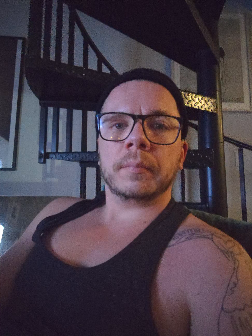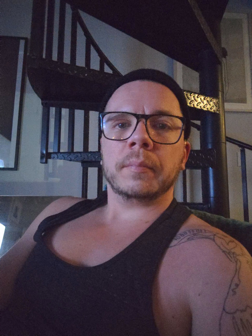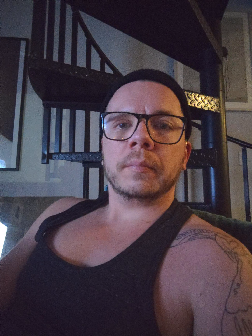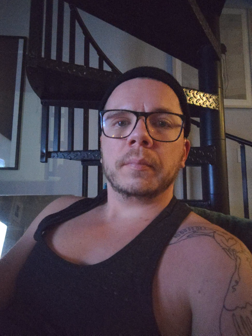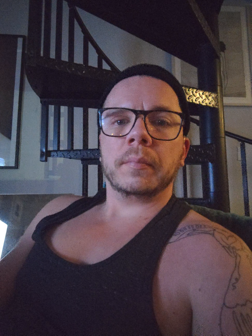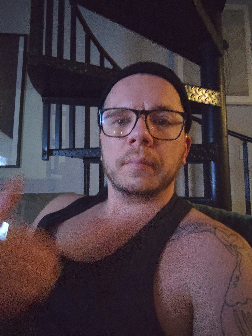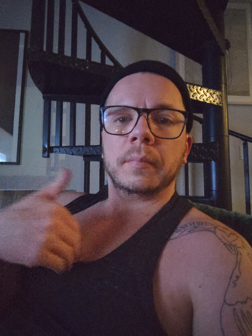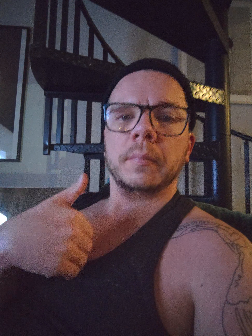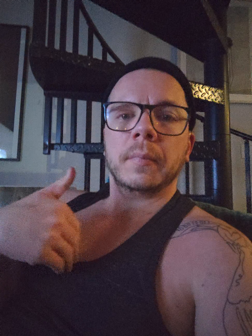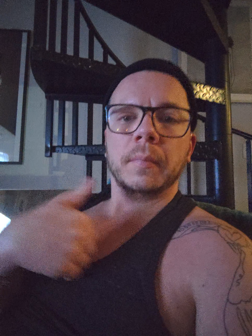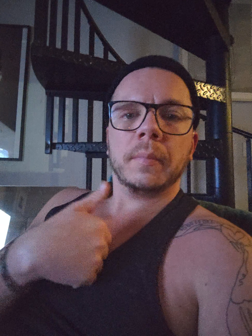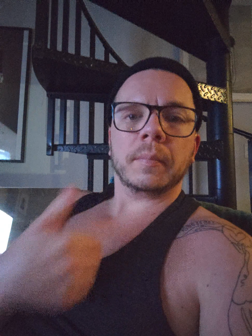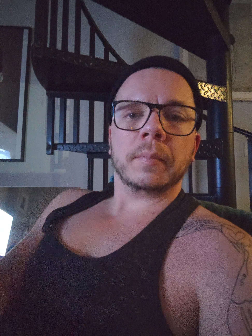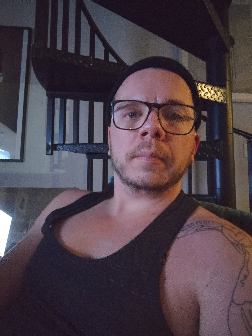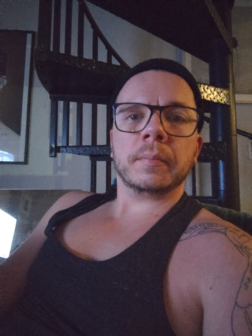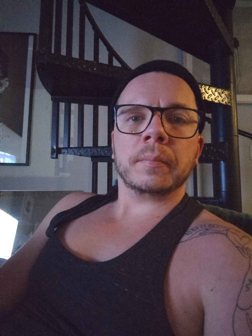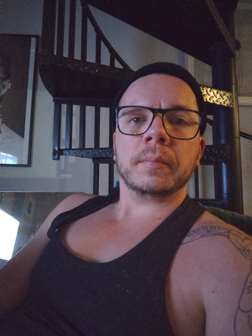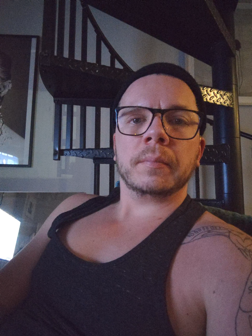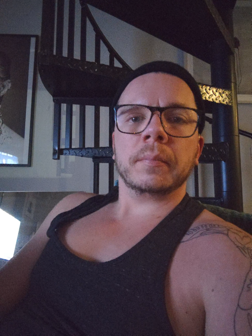animal